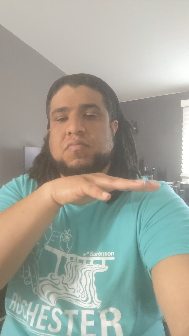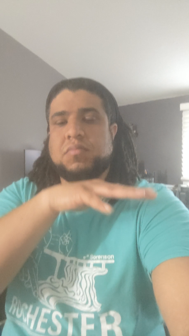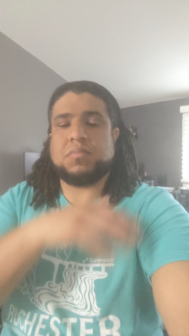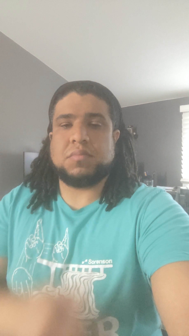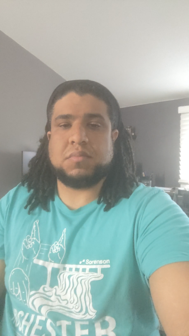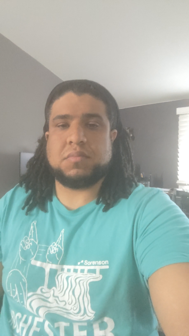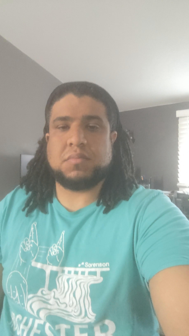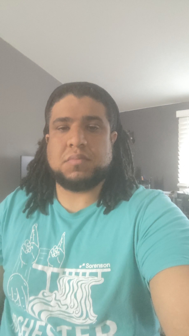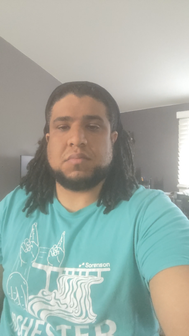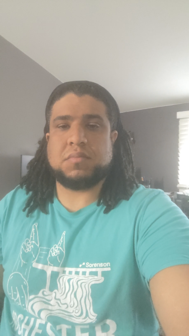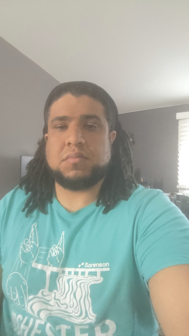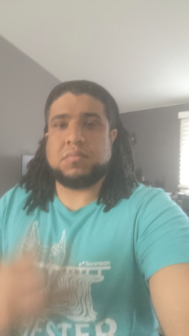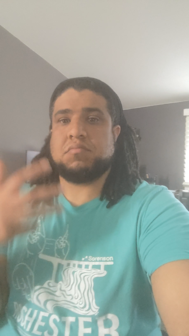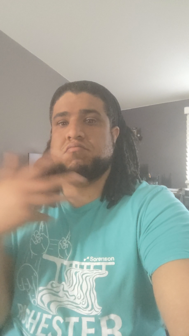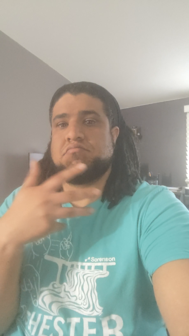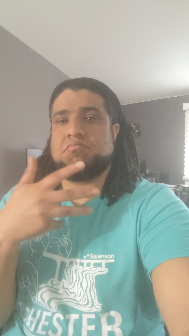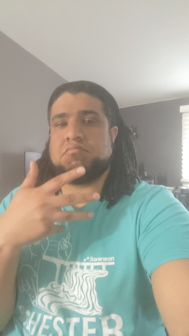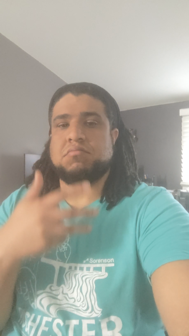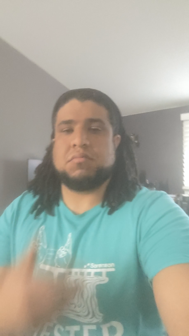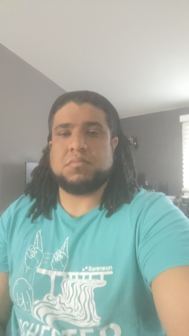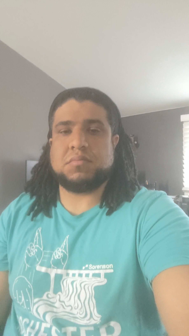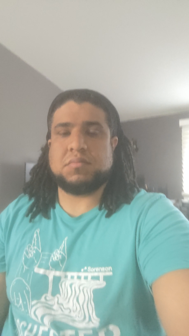scared